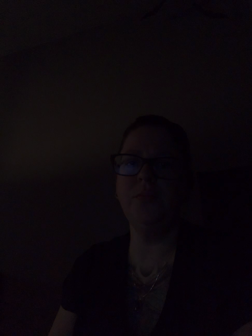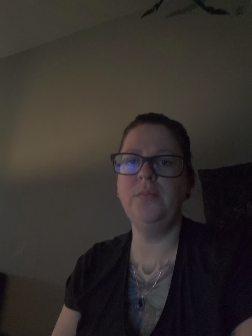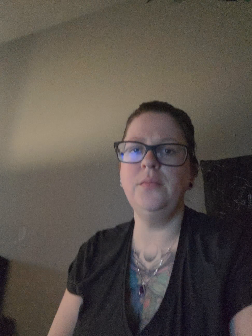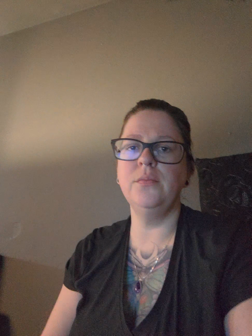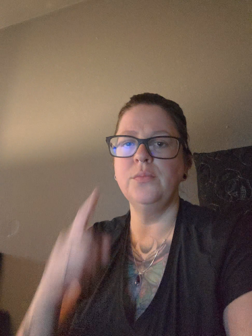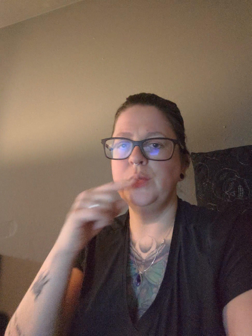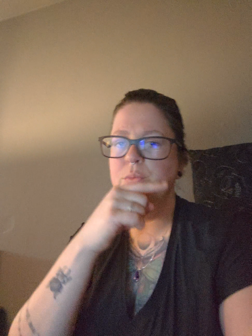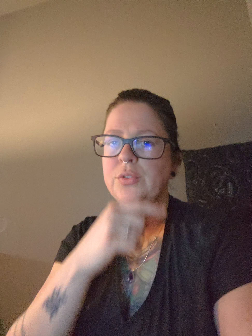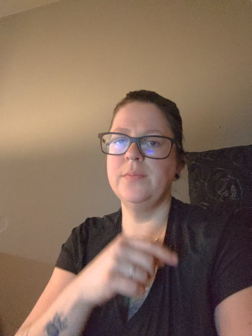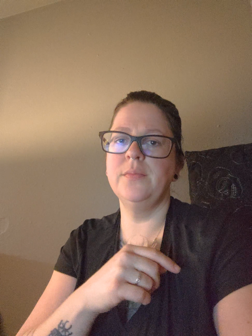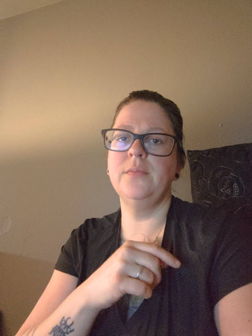toothbrush